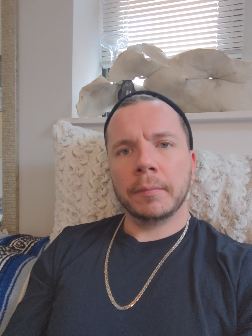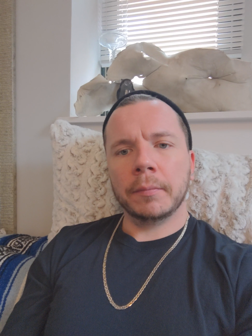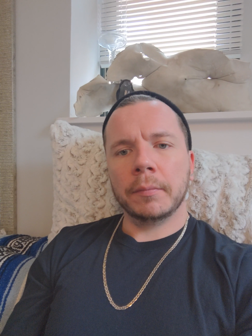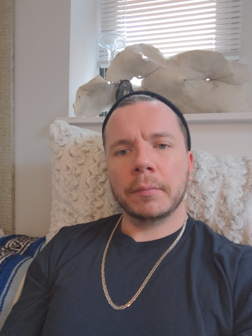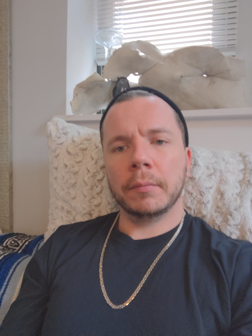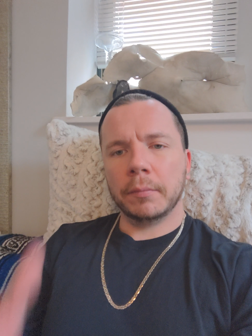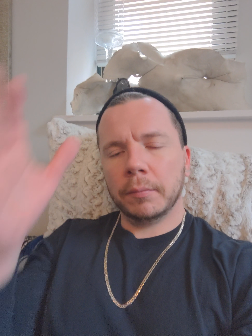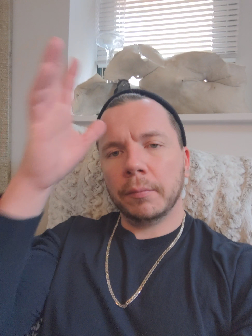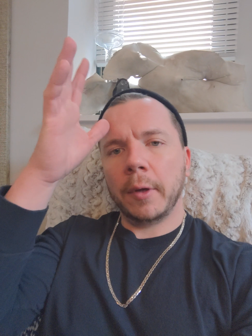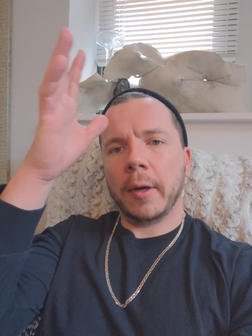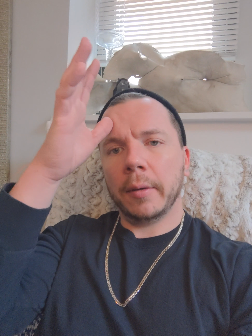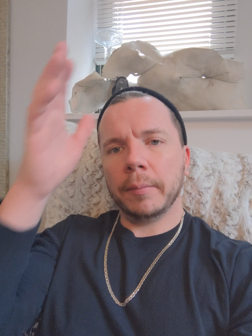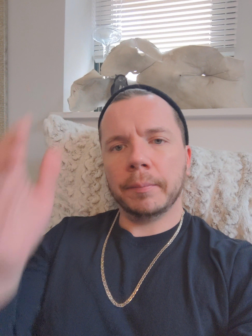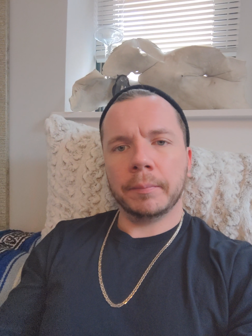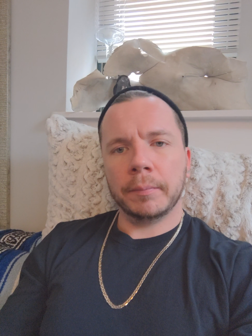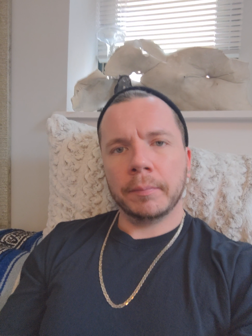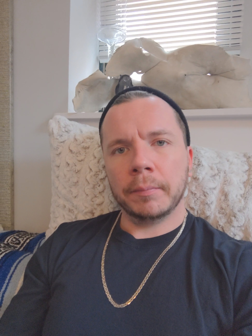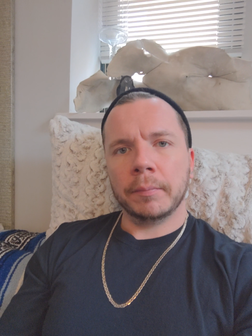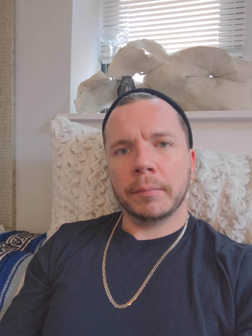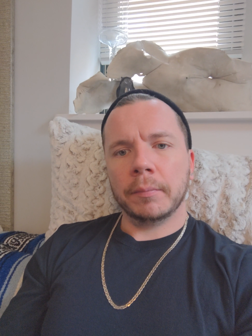dad